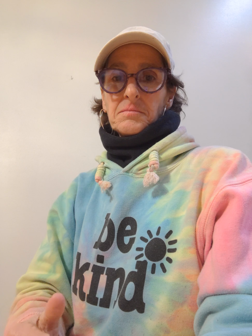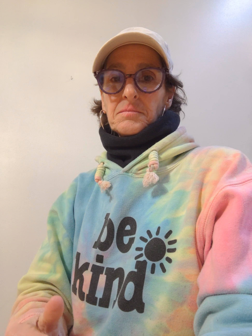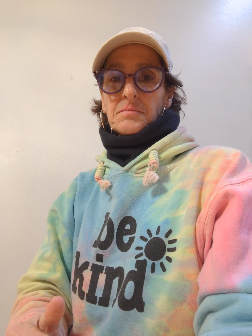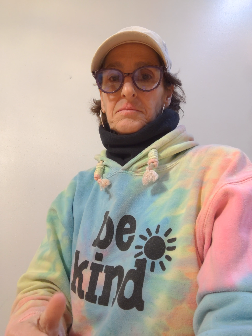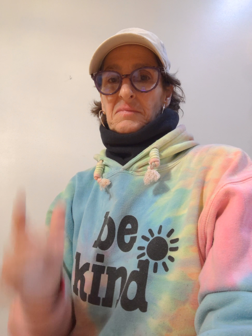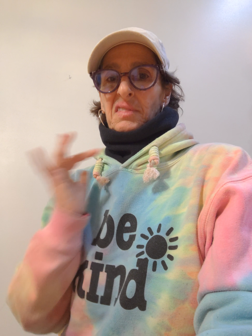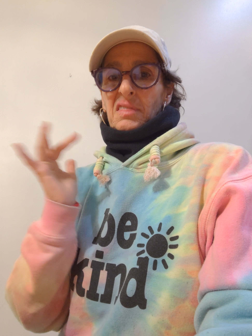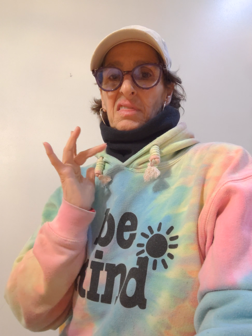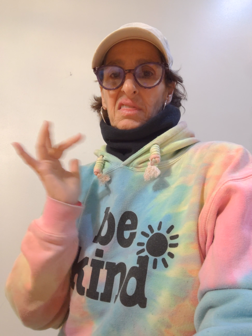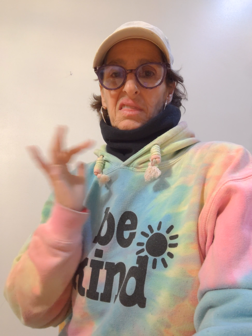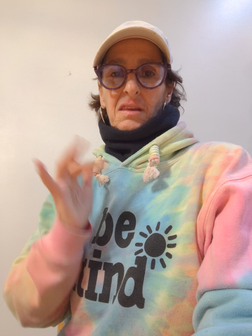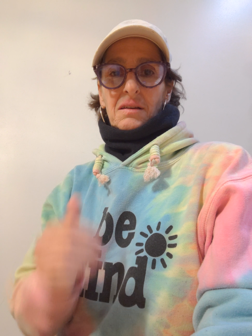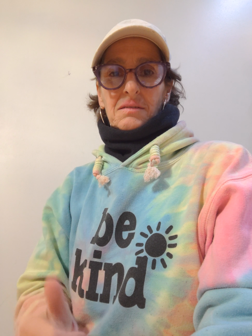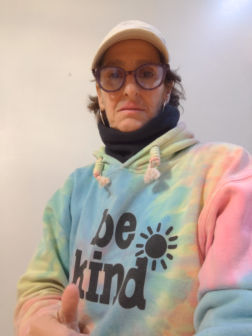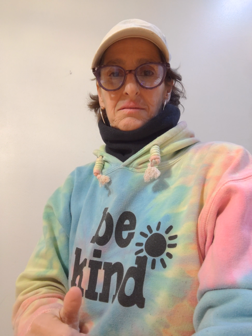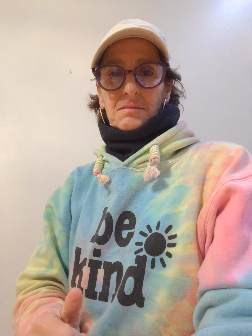yucky